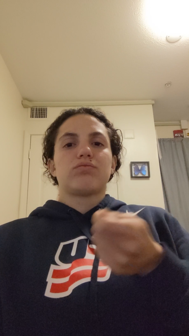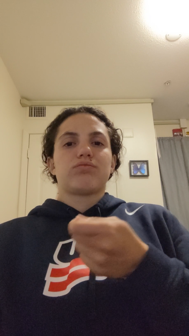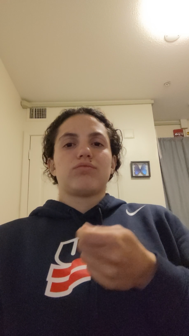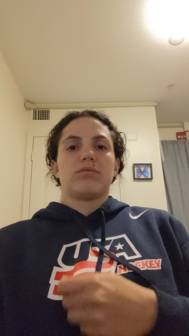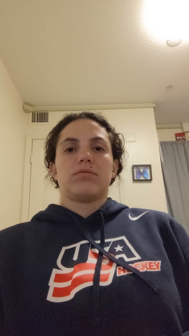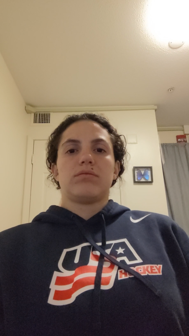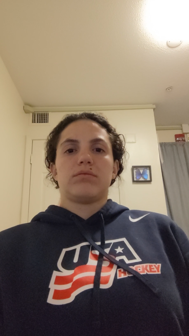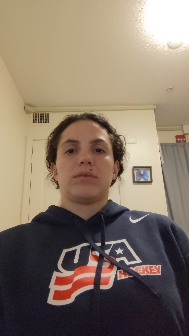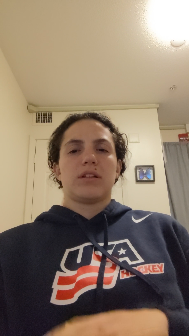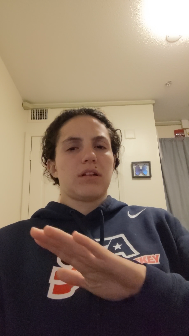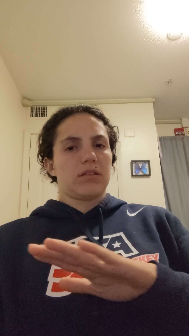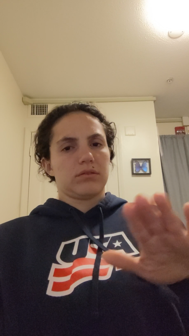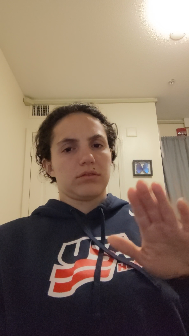nice